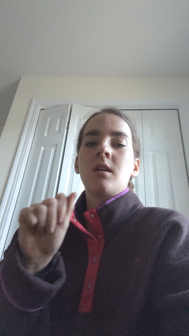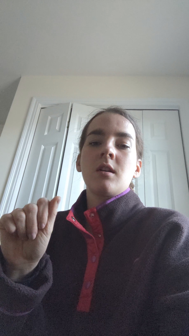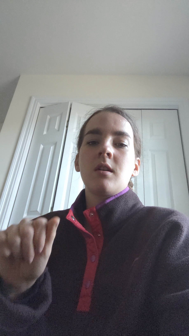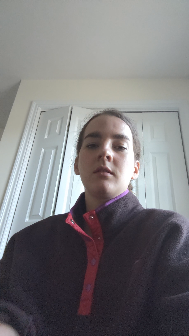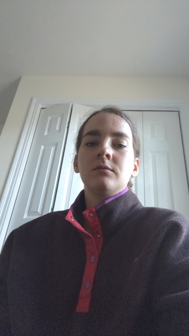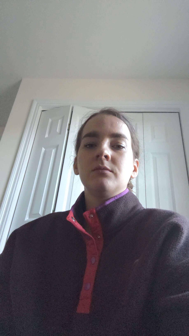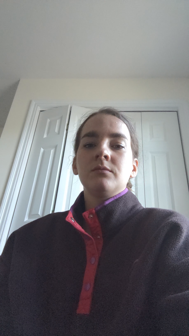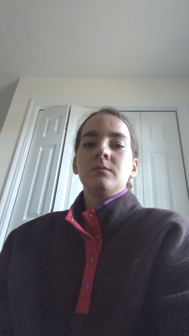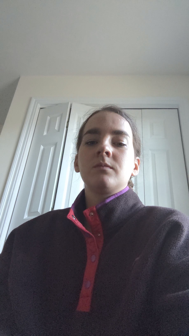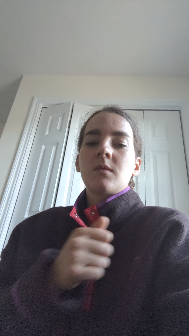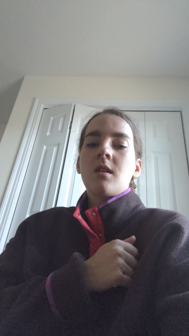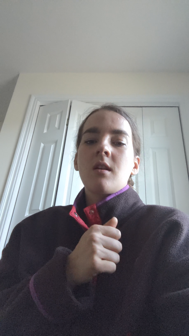hug